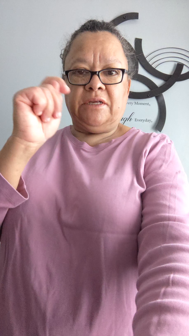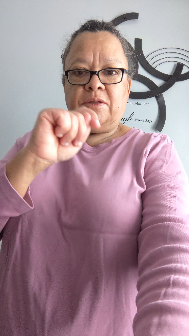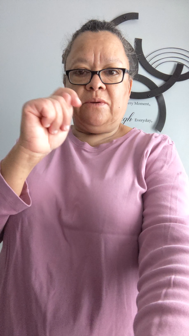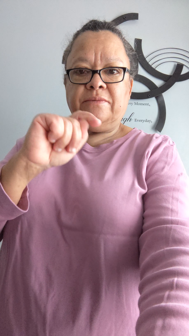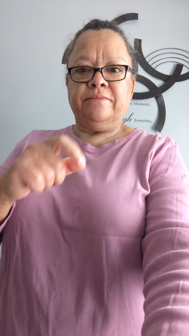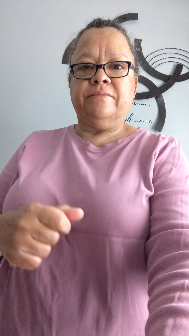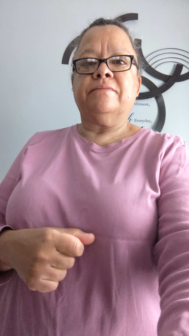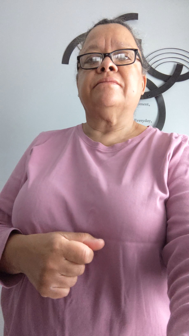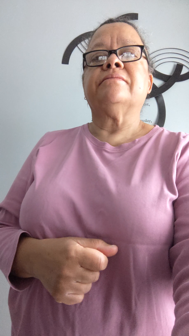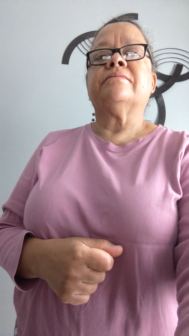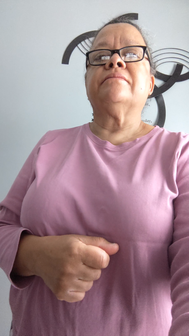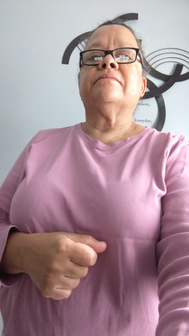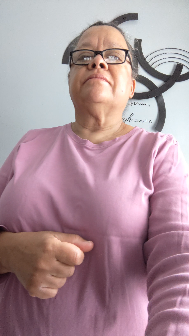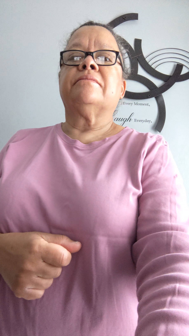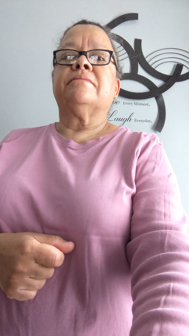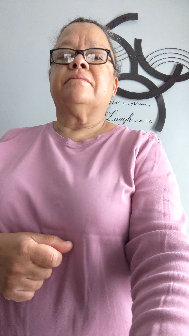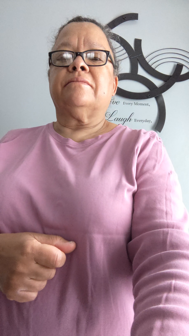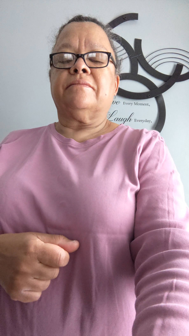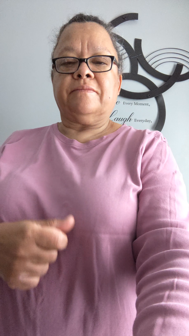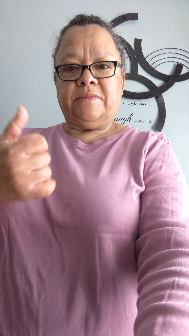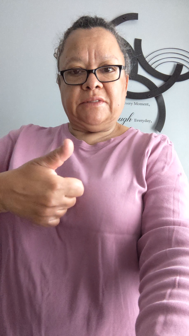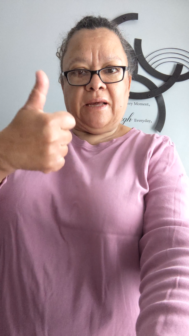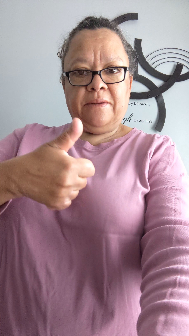help